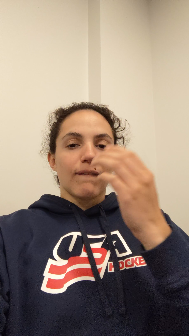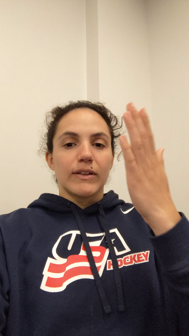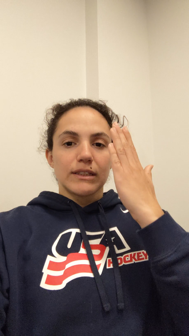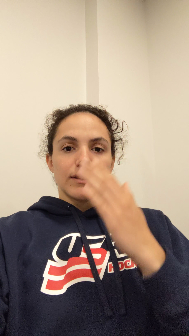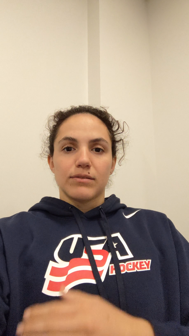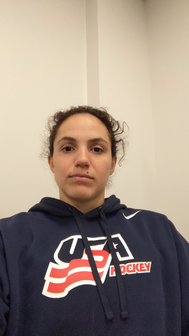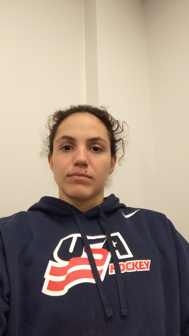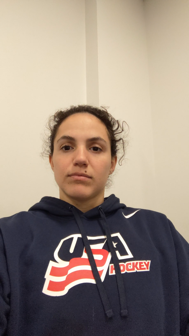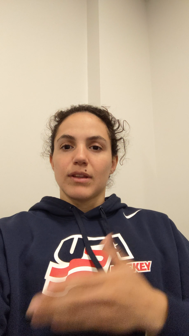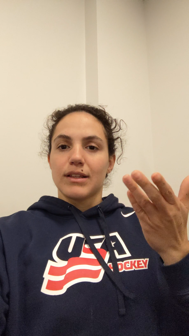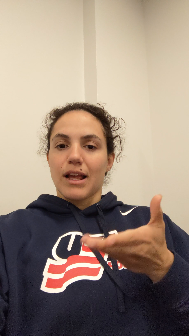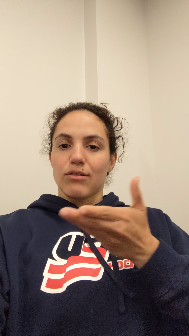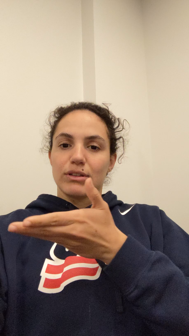carry